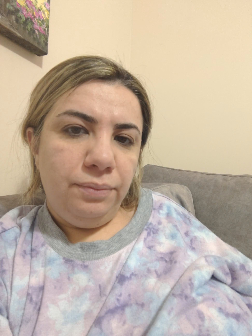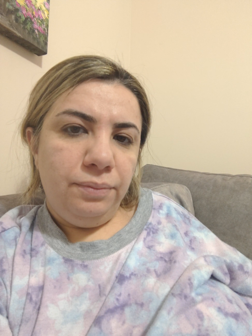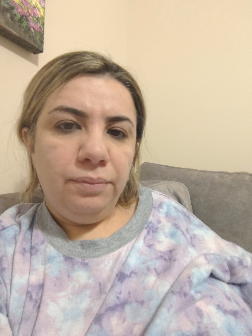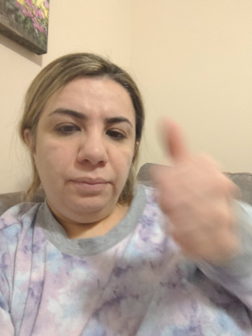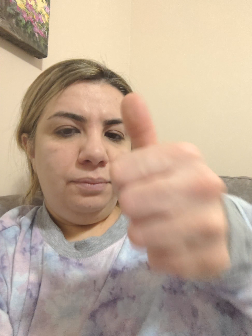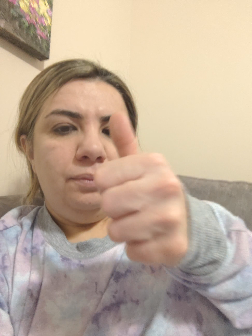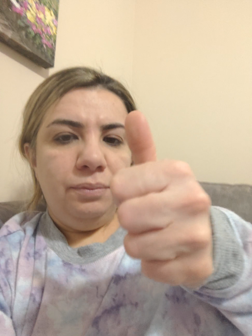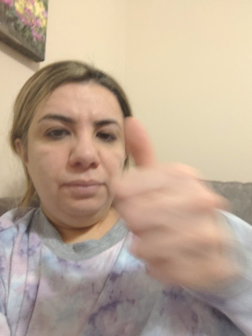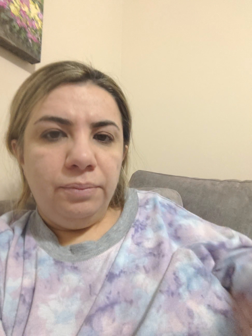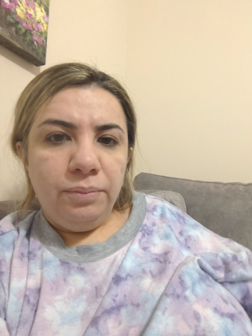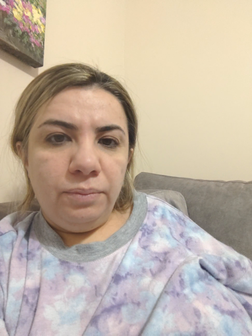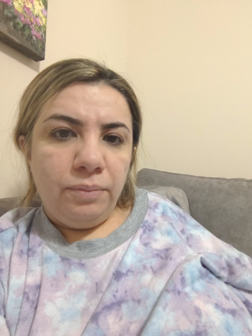yourself